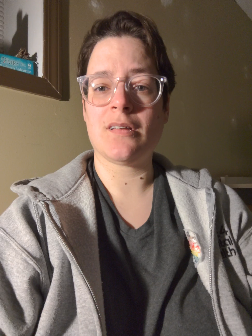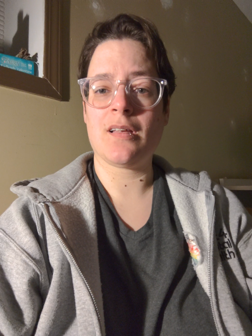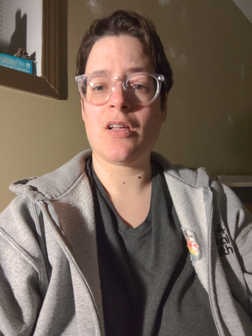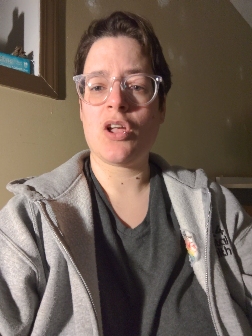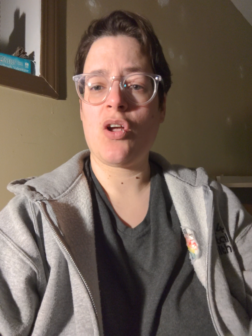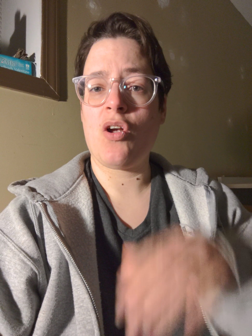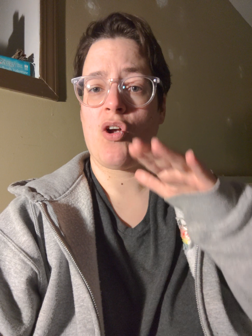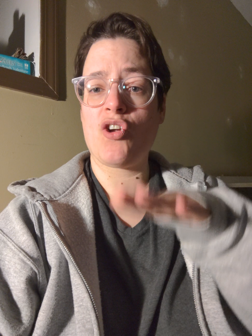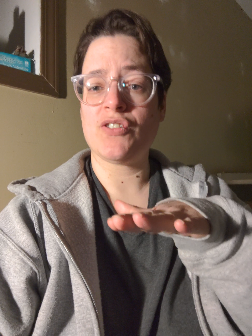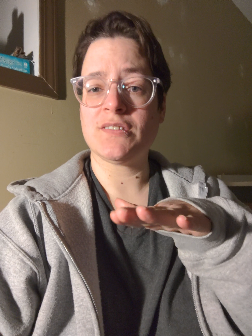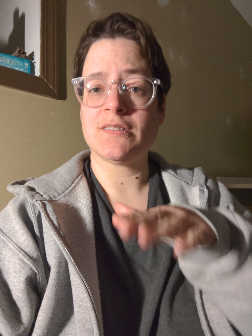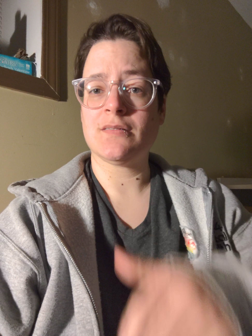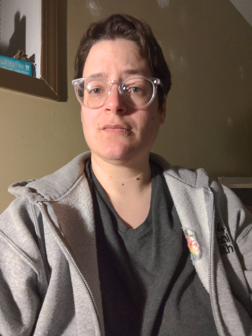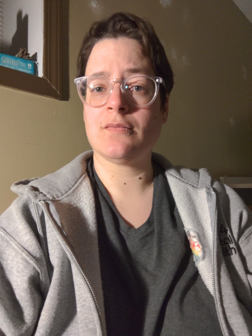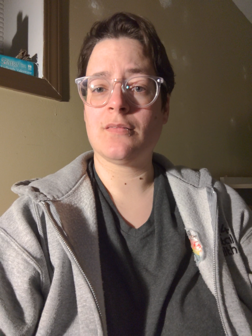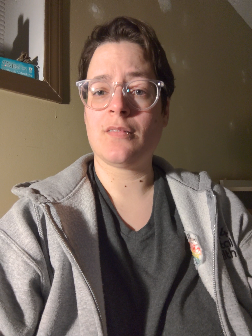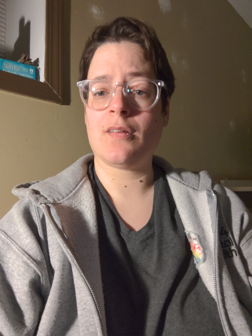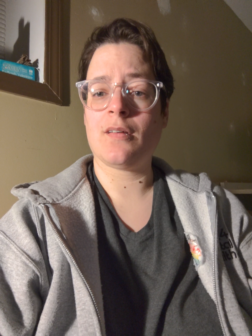on